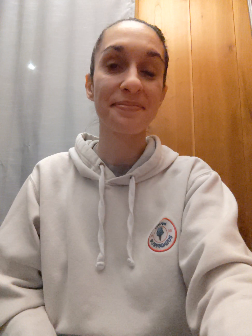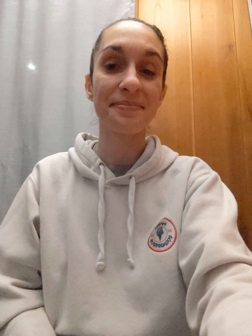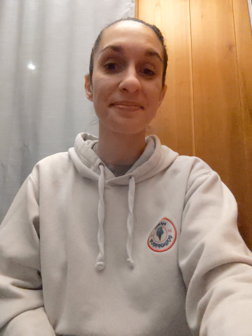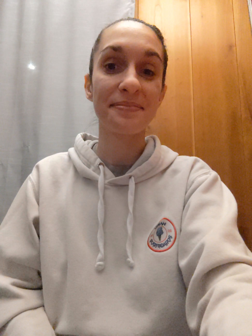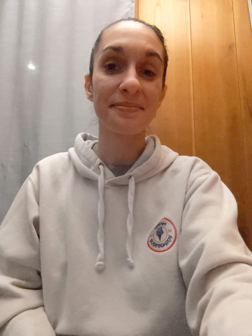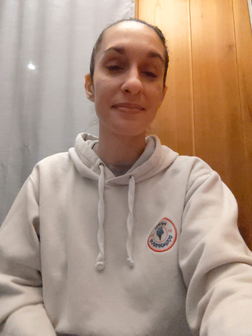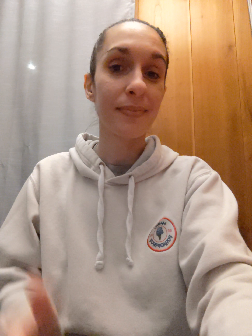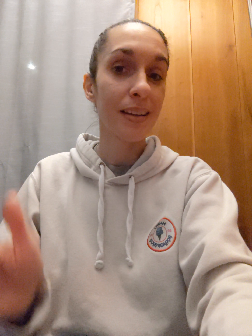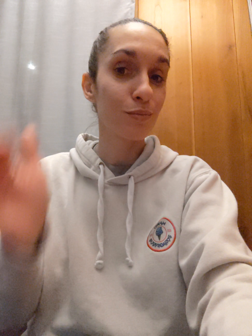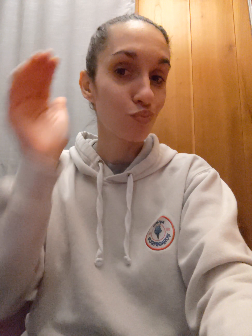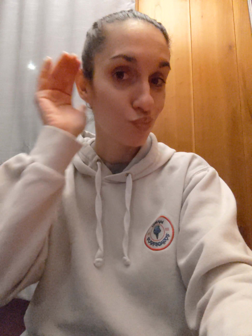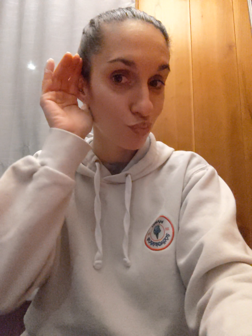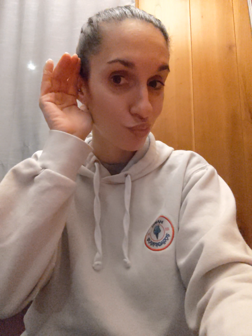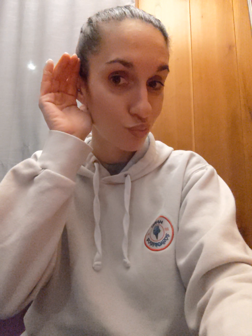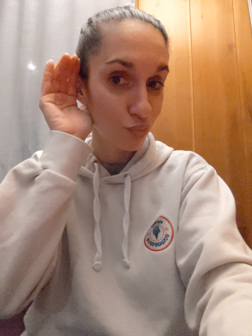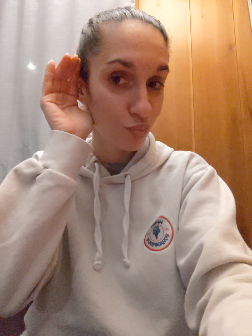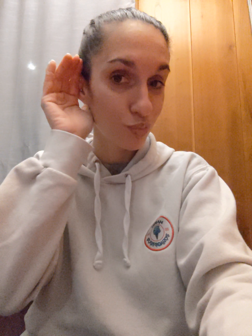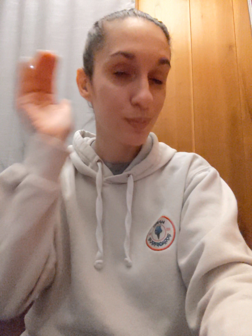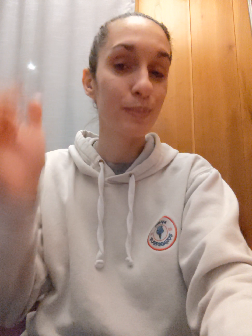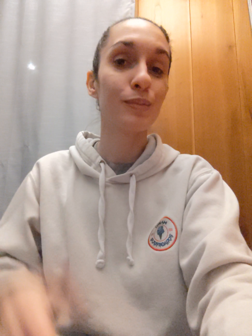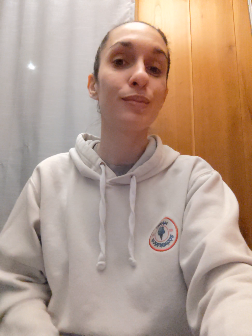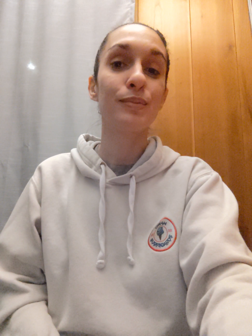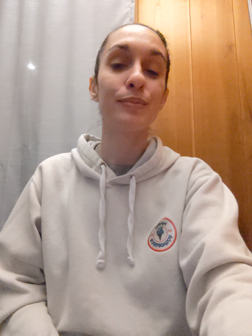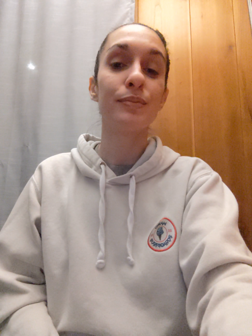listen